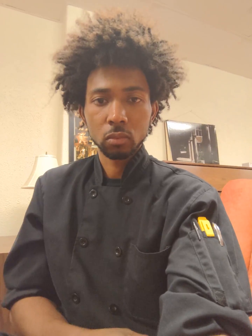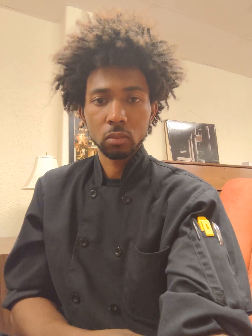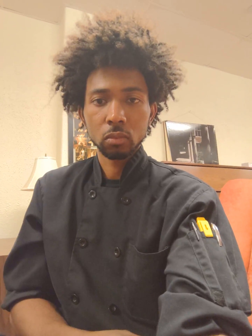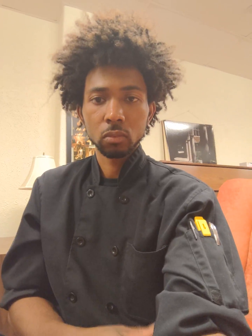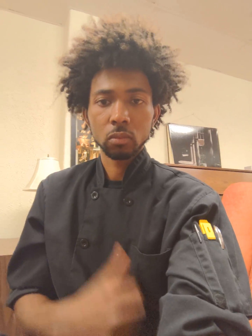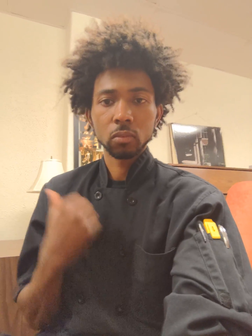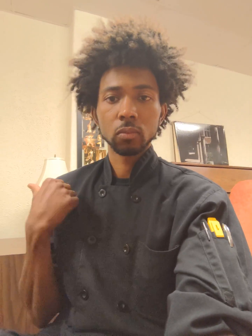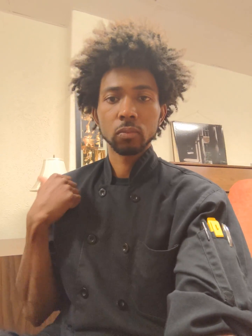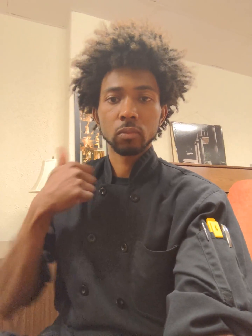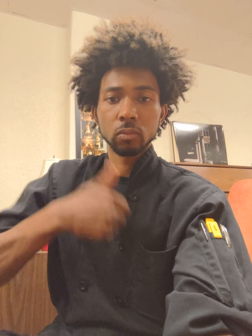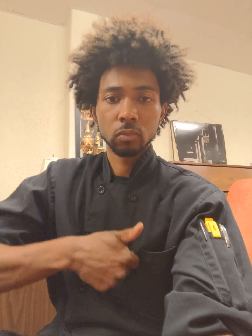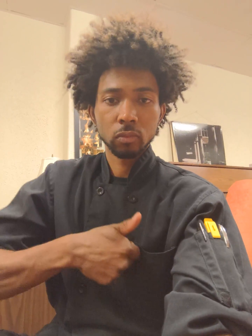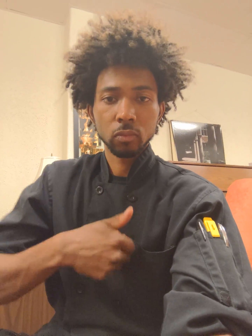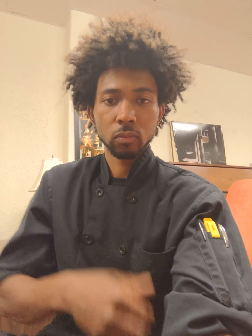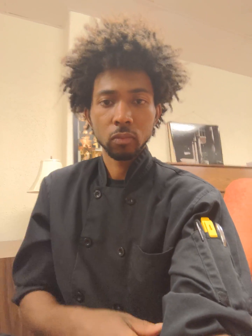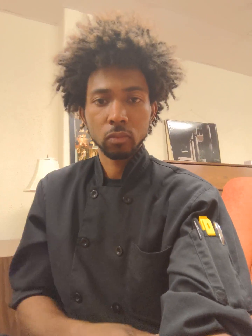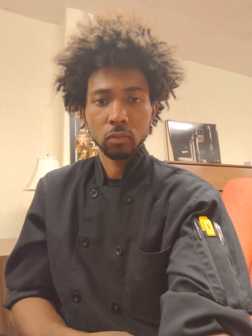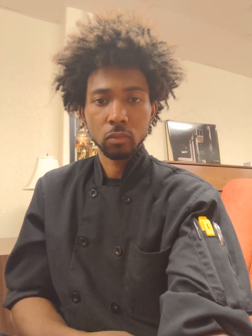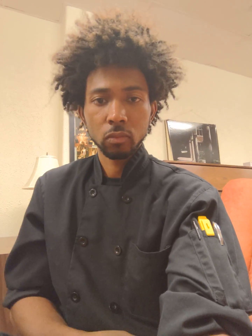coats